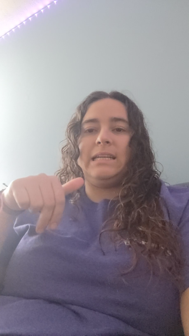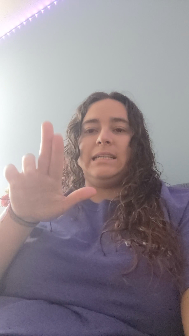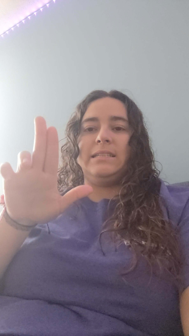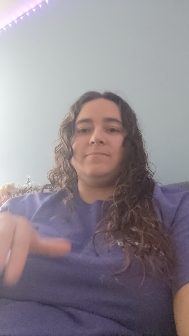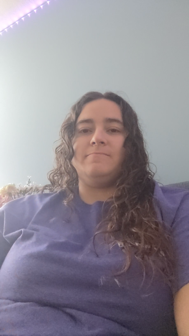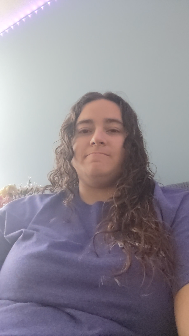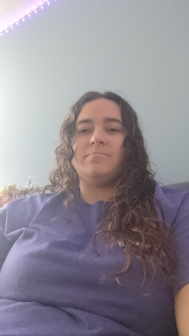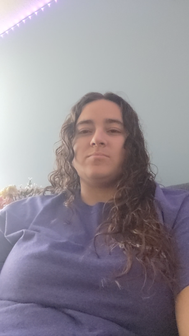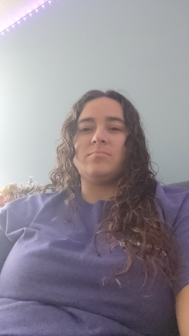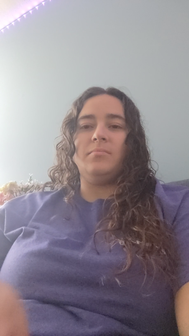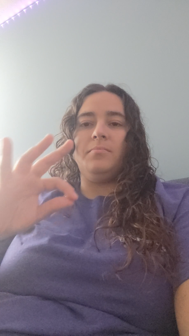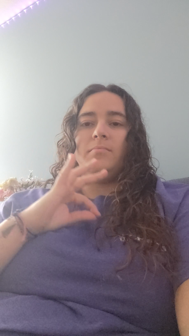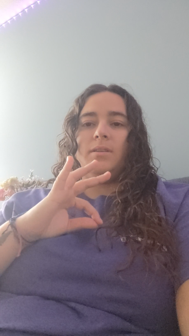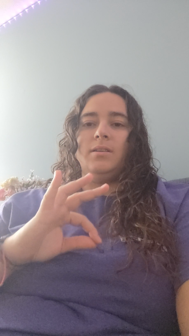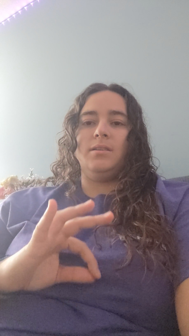button